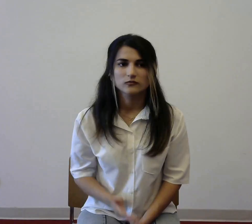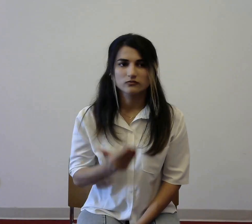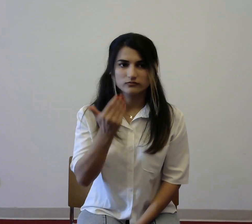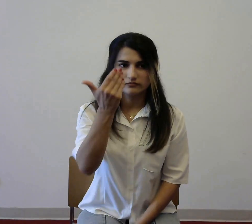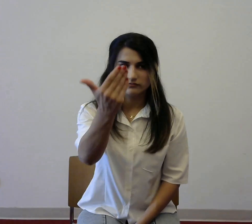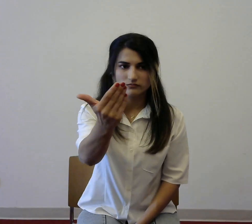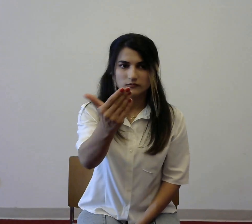siz